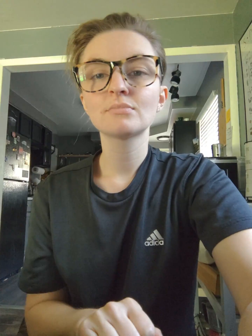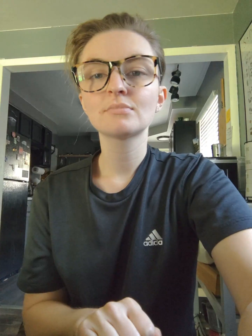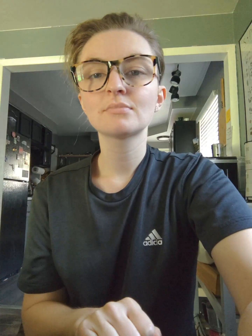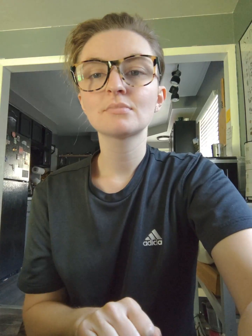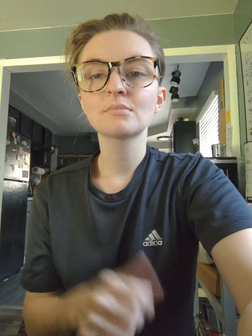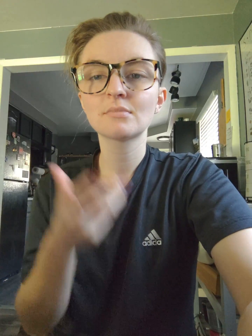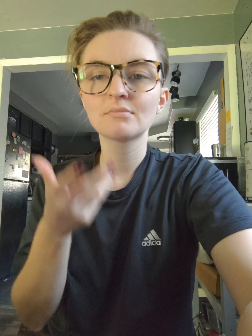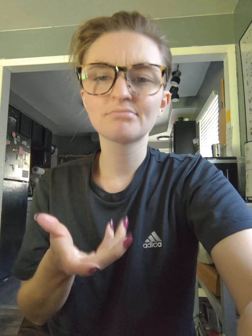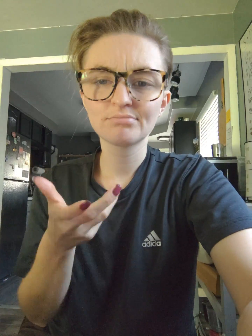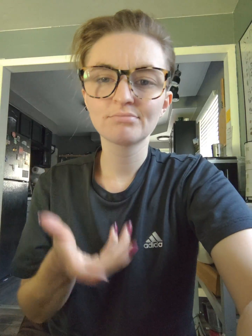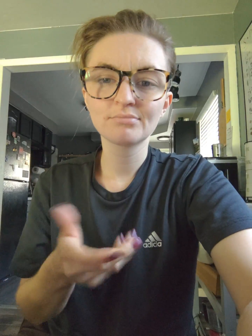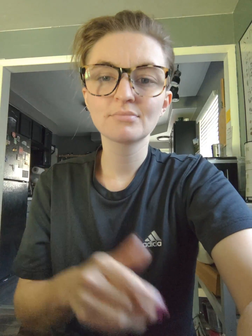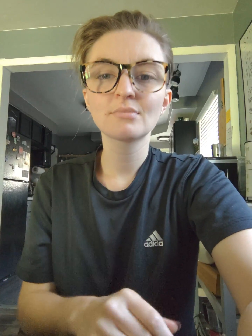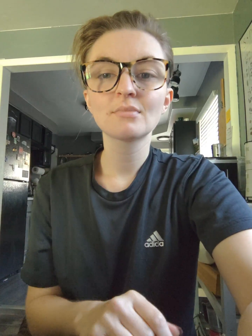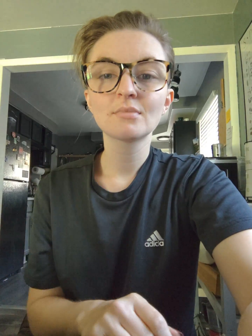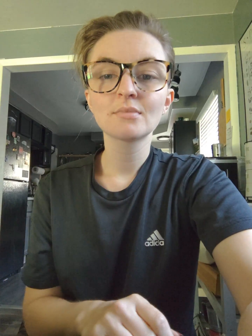heavy